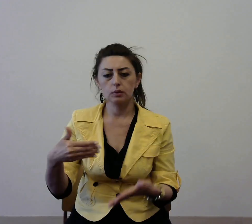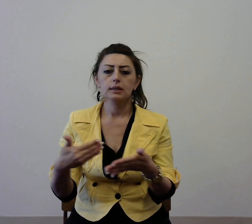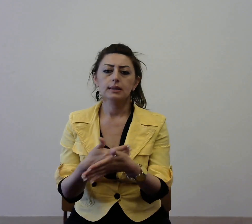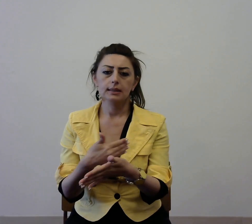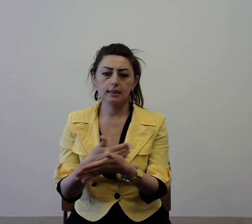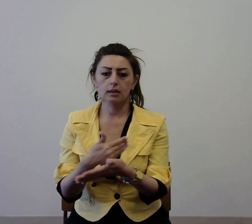yeni